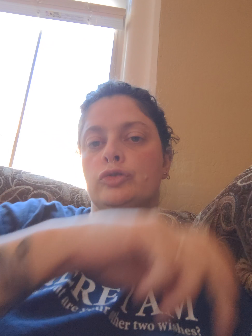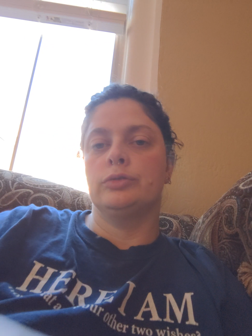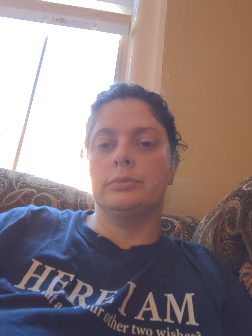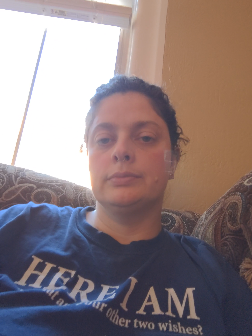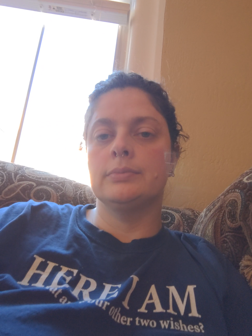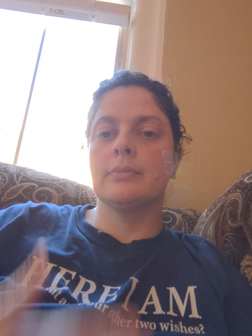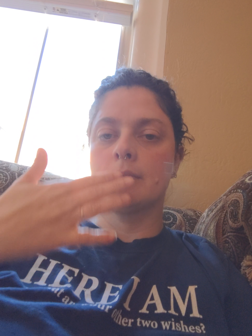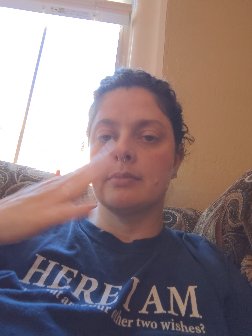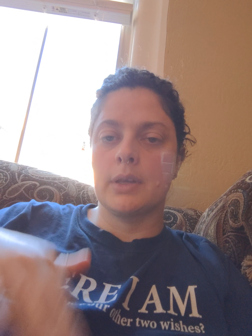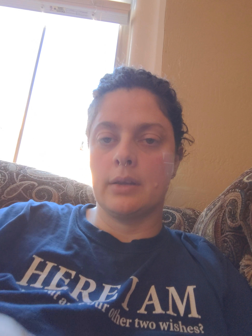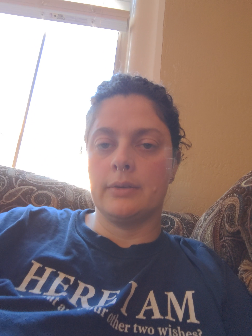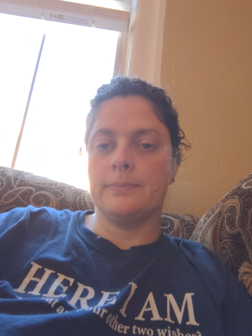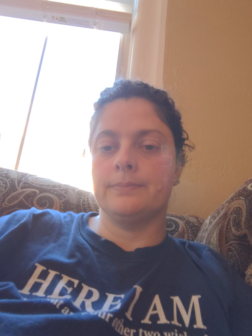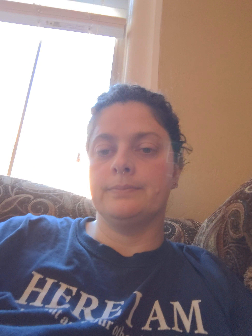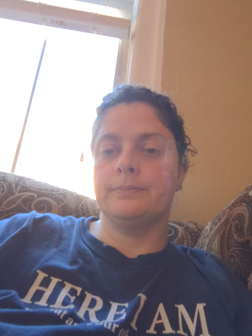bad